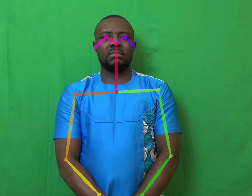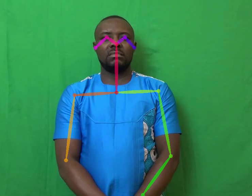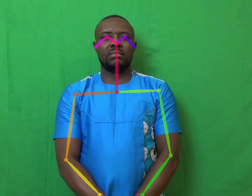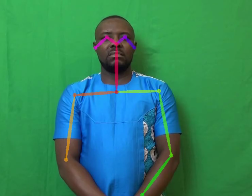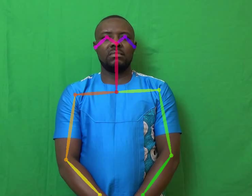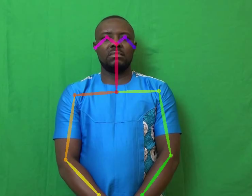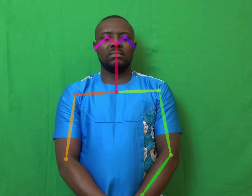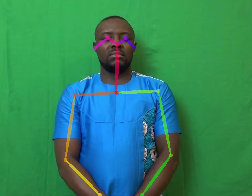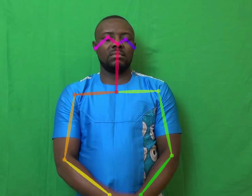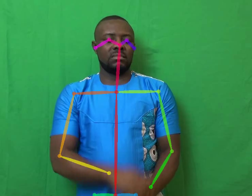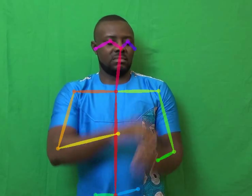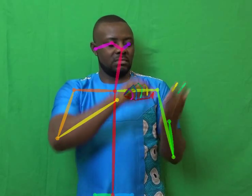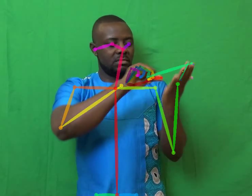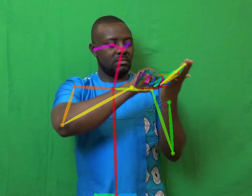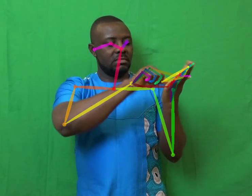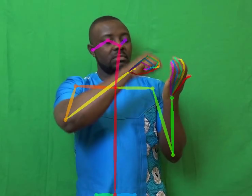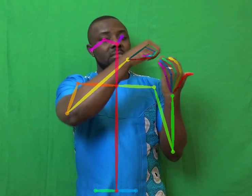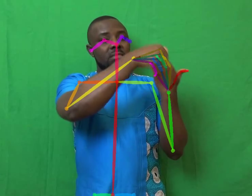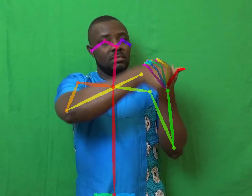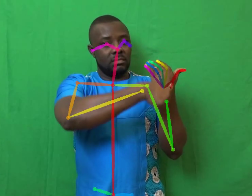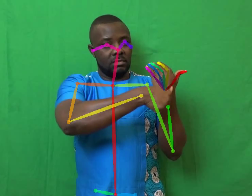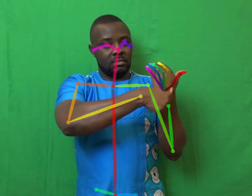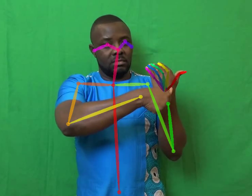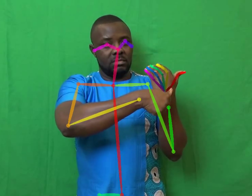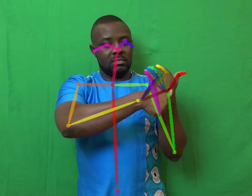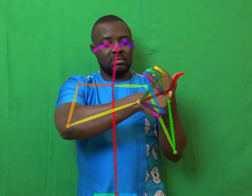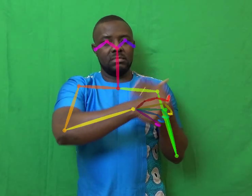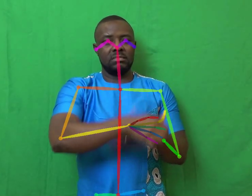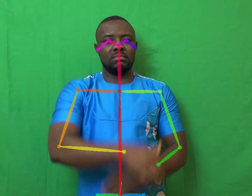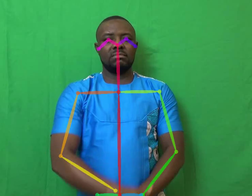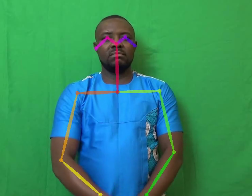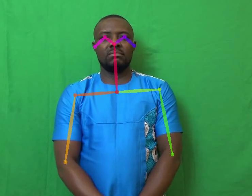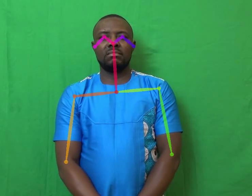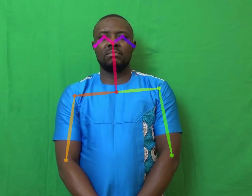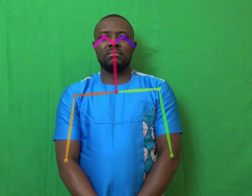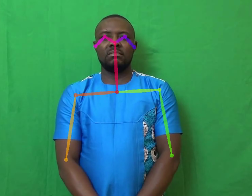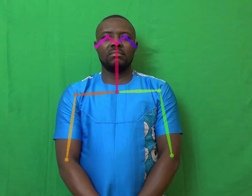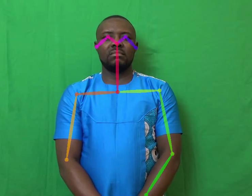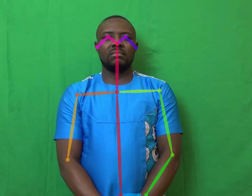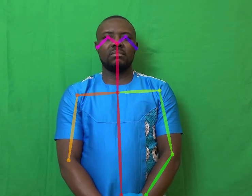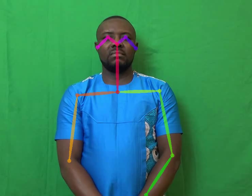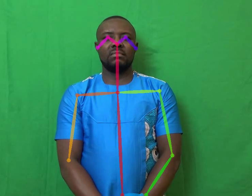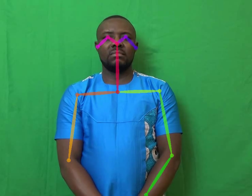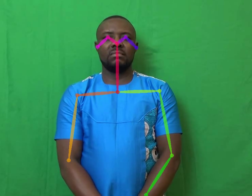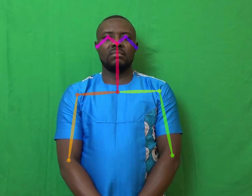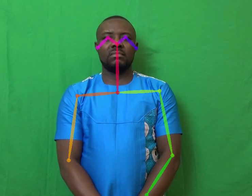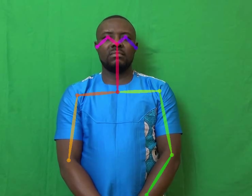August